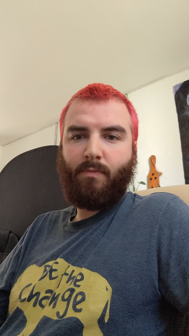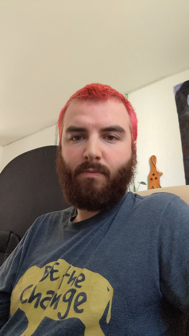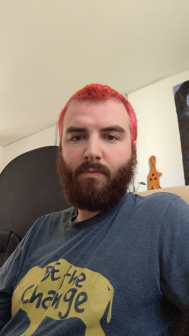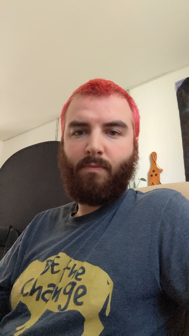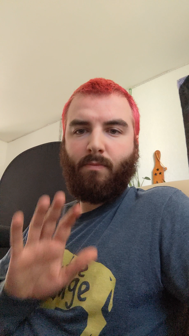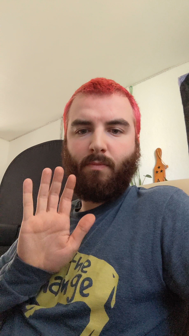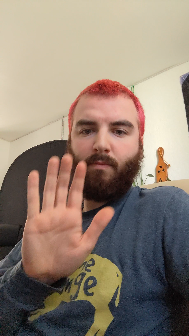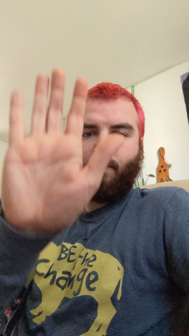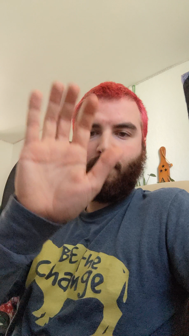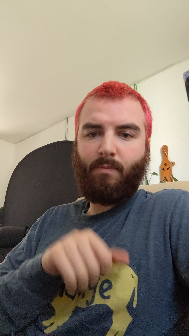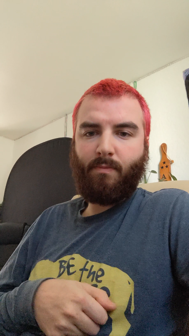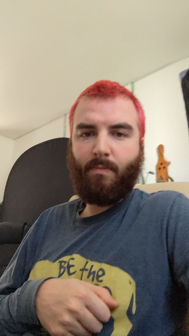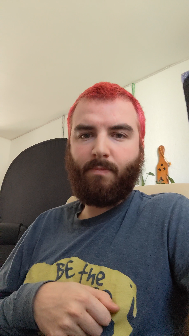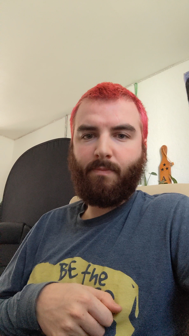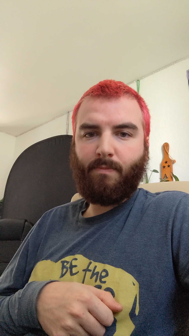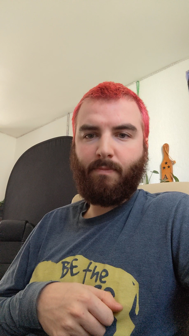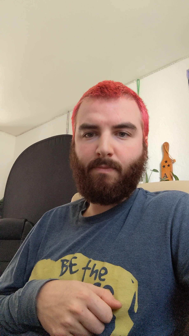push